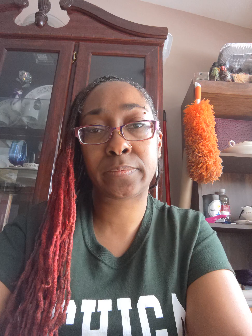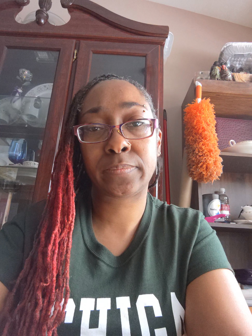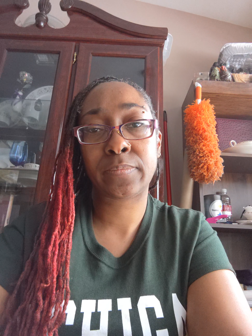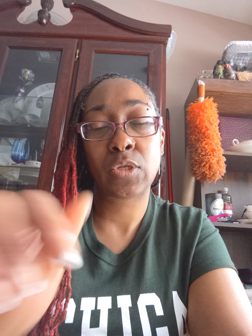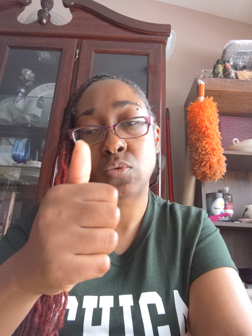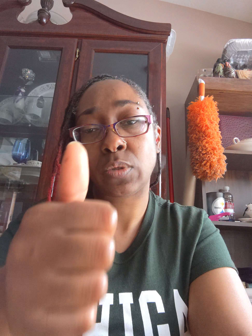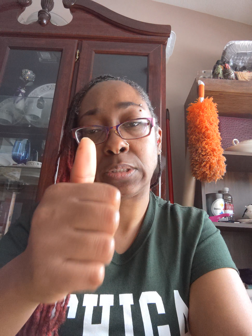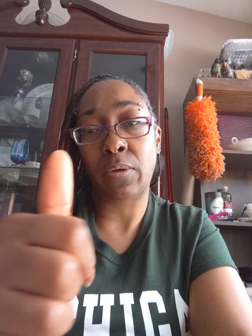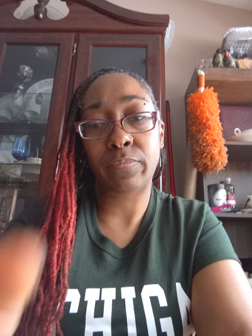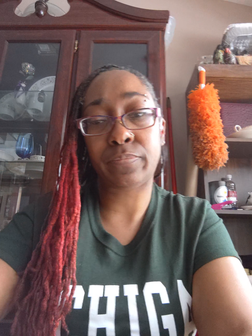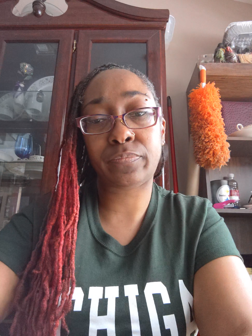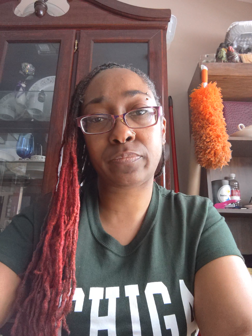yourself